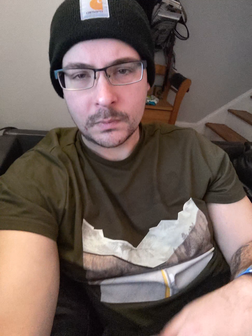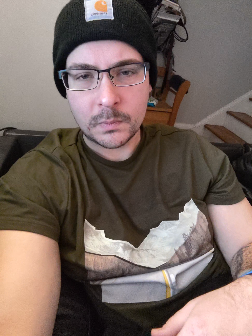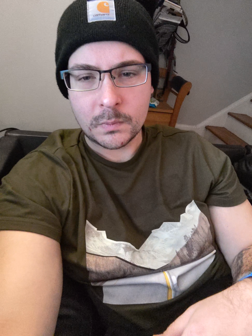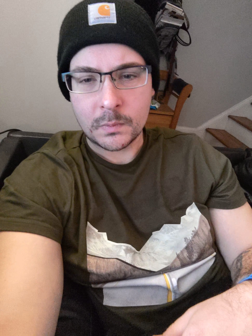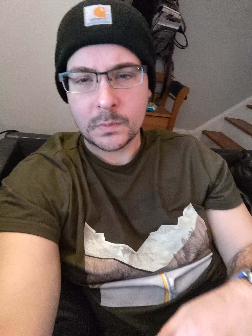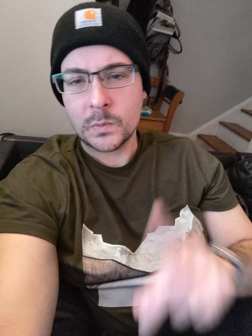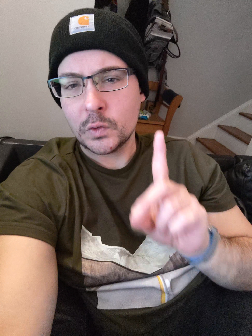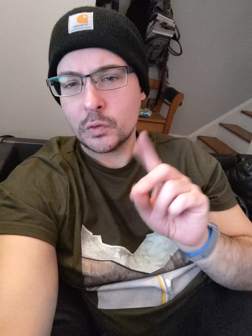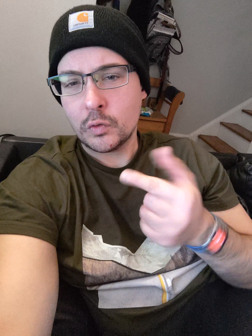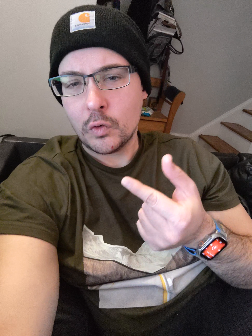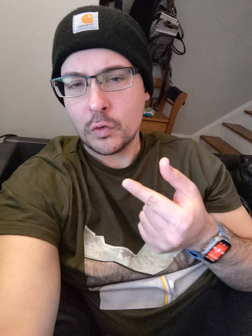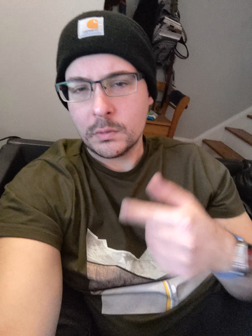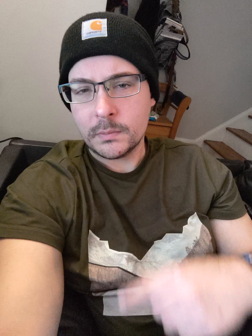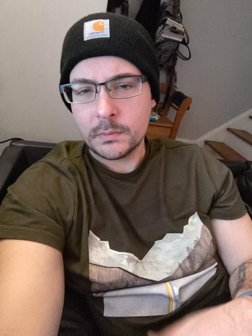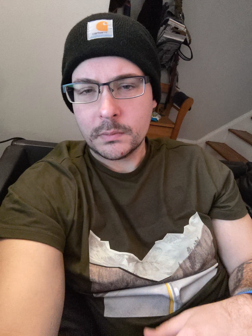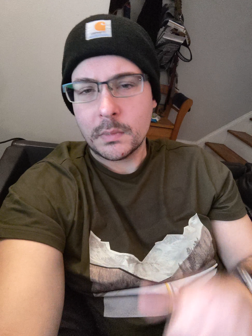dog